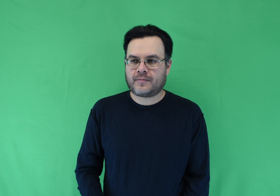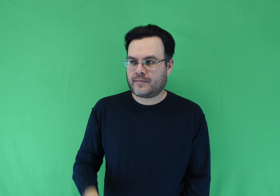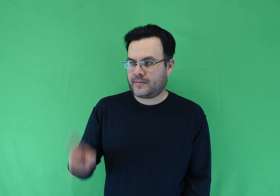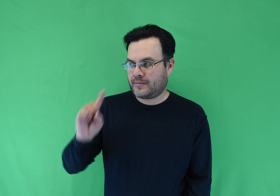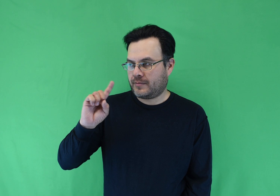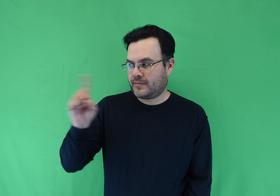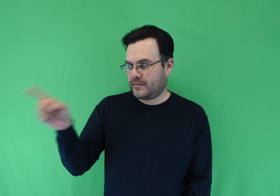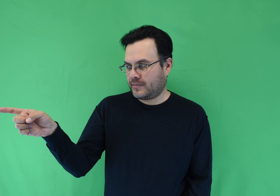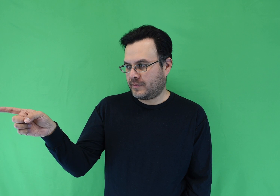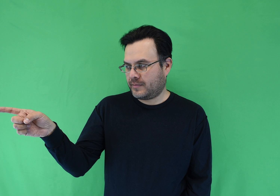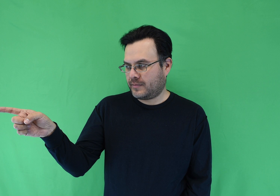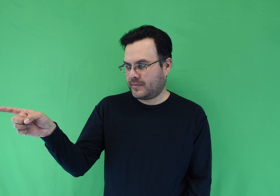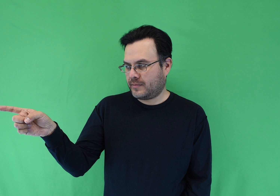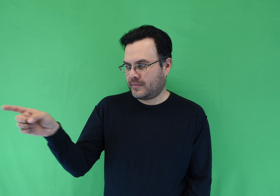él